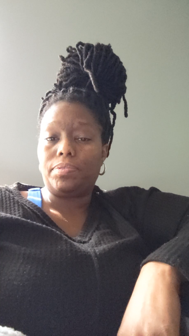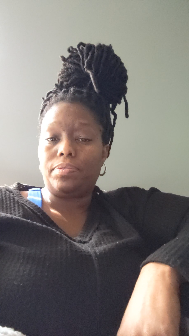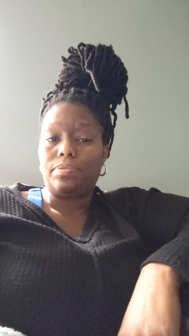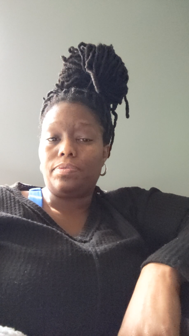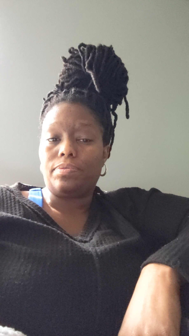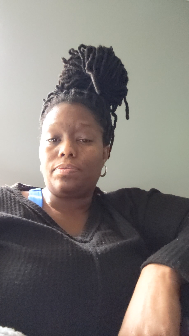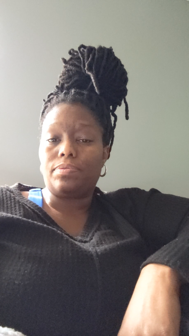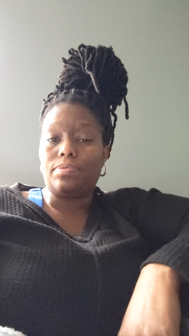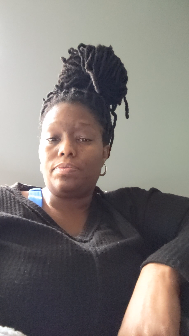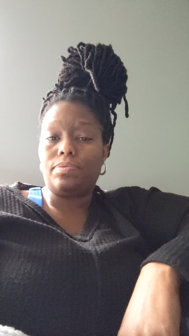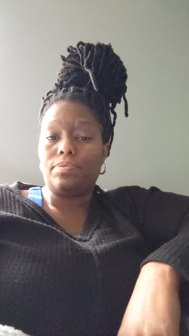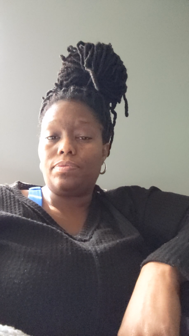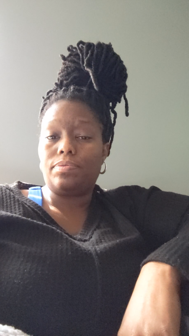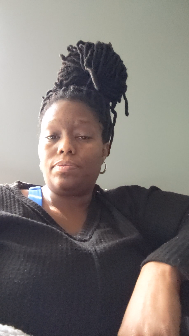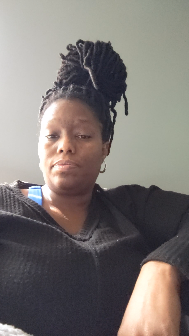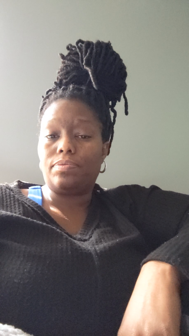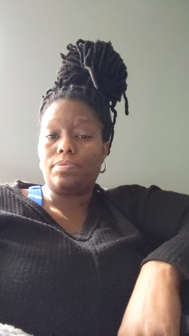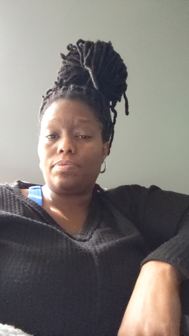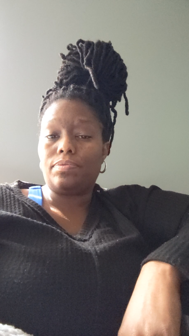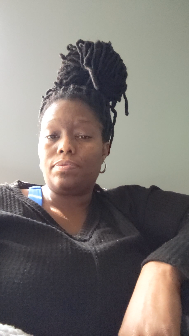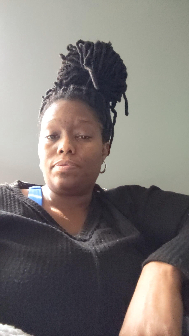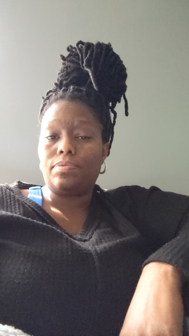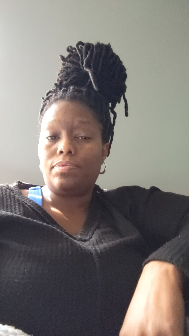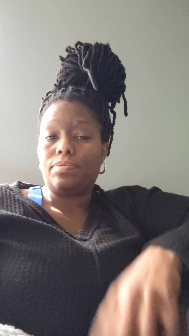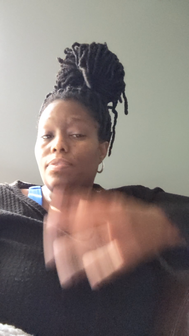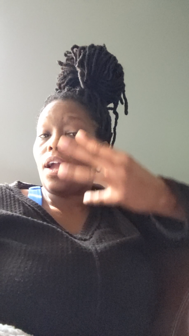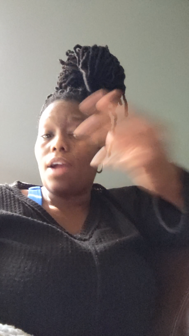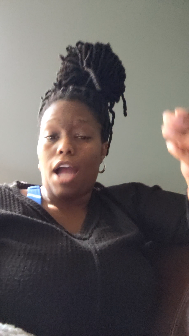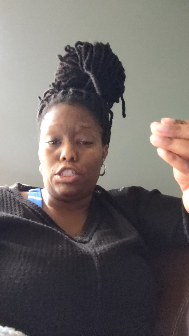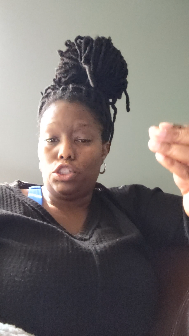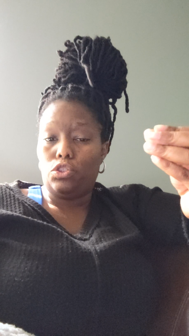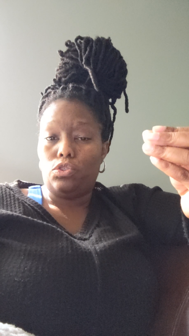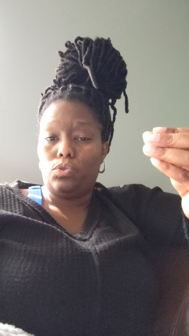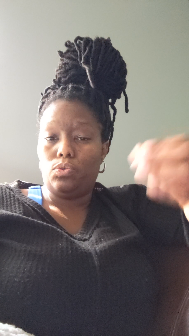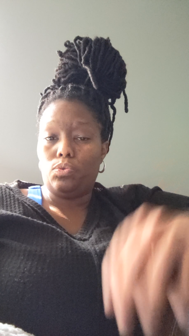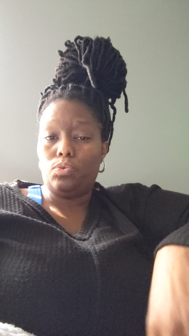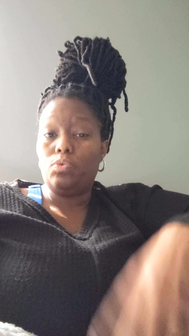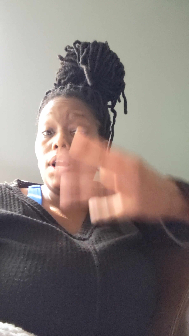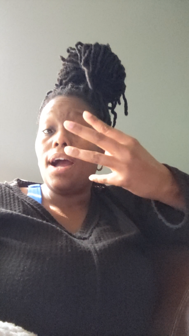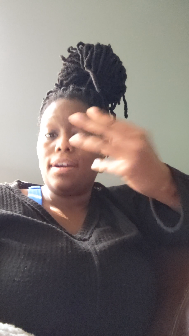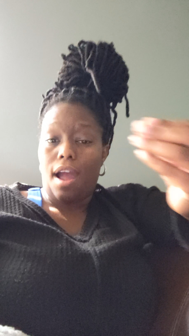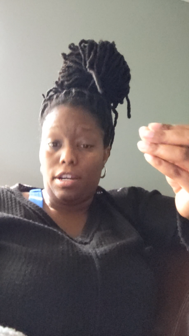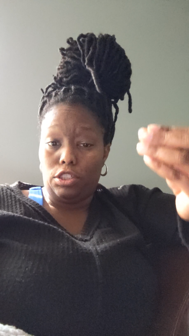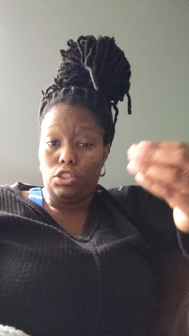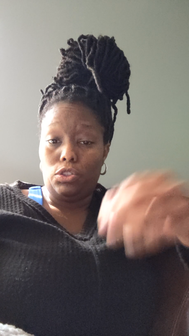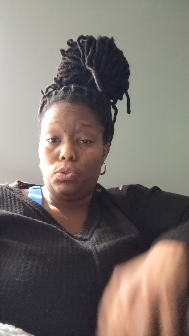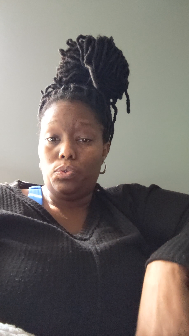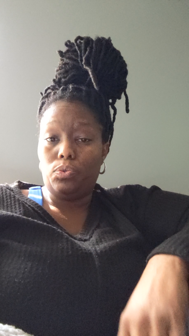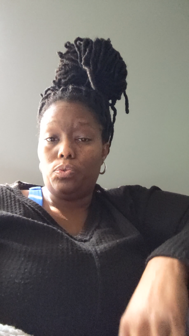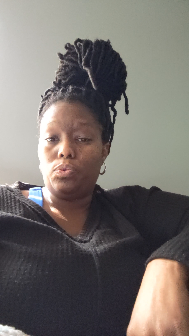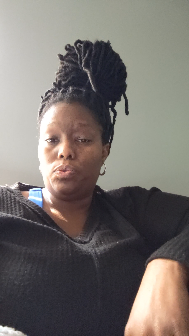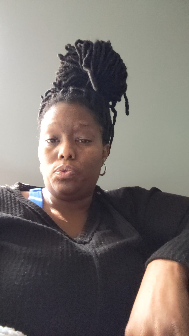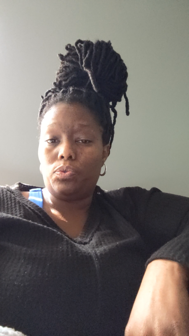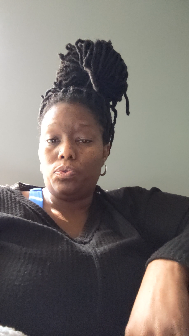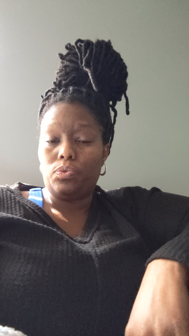got to